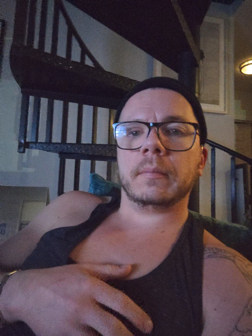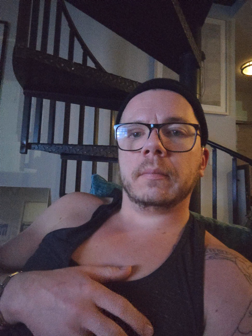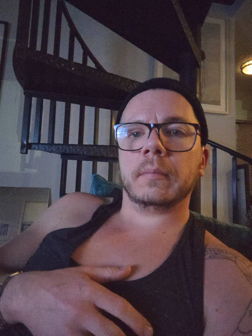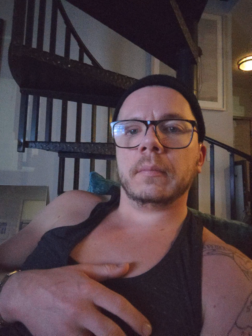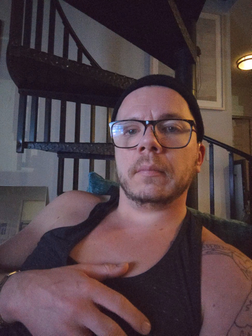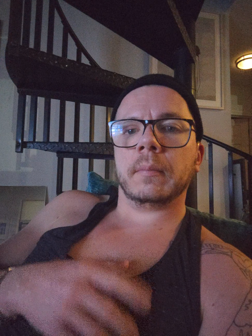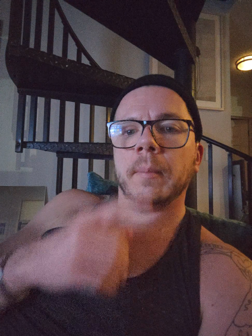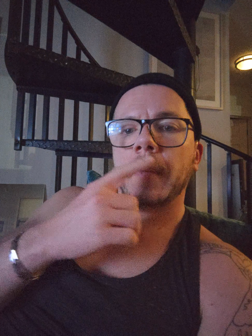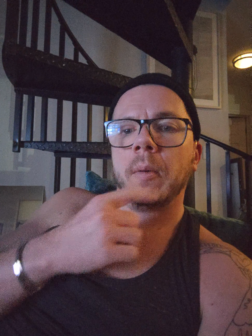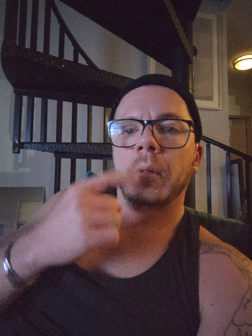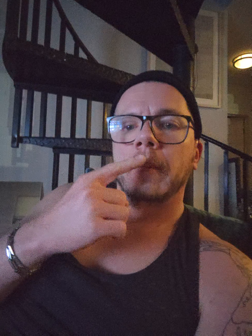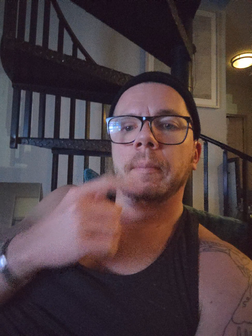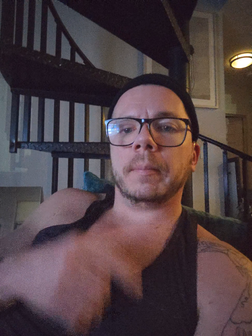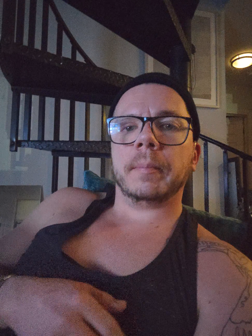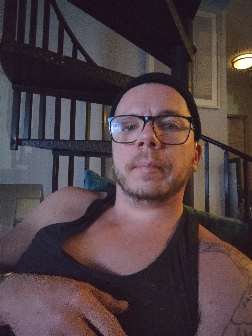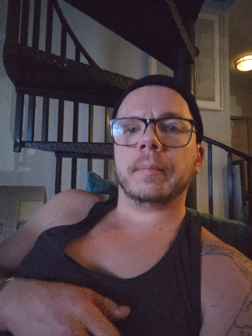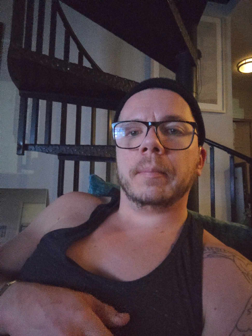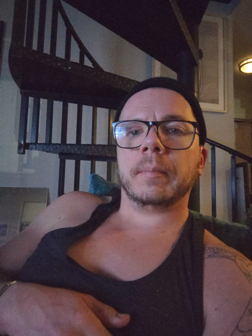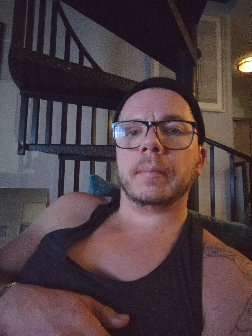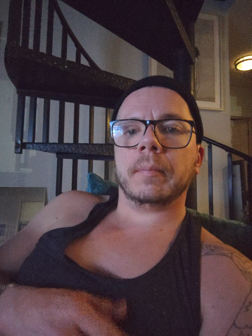mouth